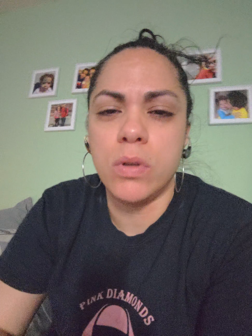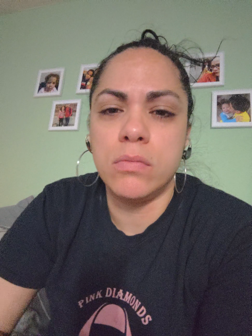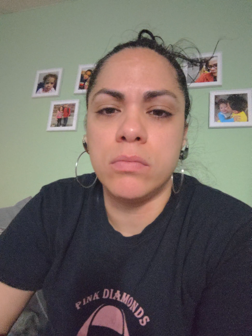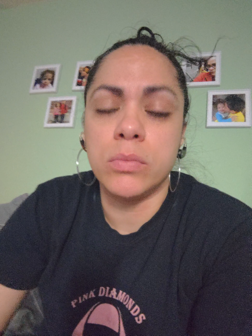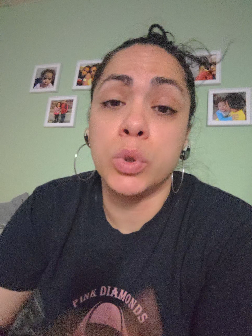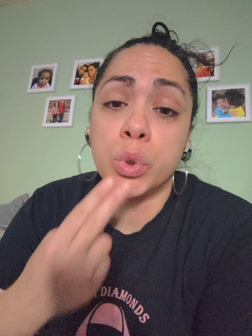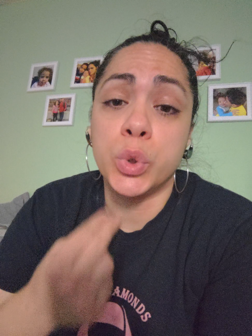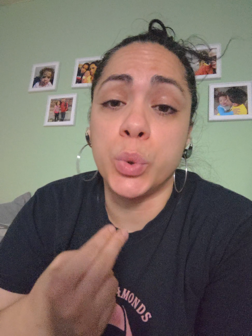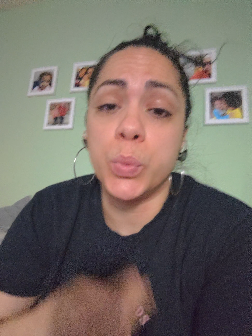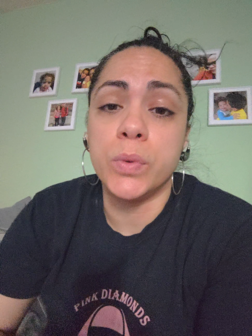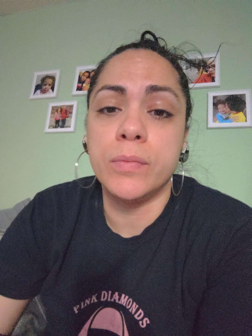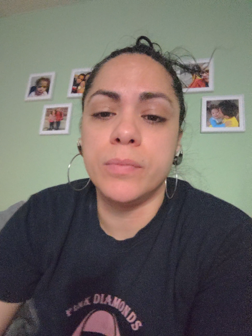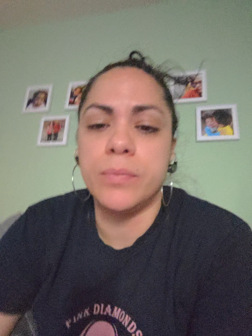cute